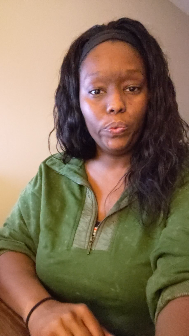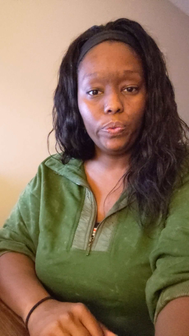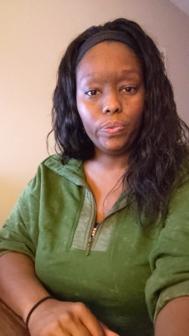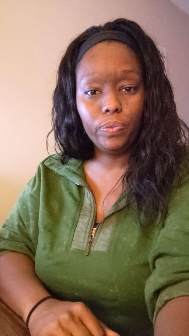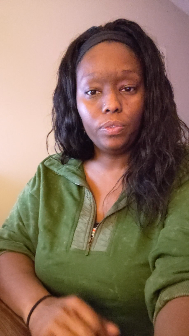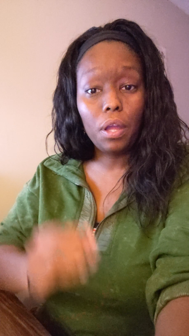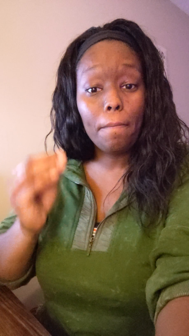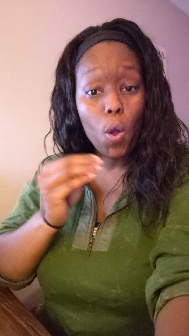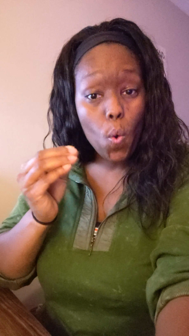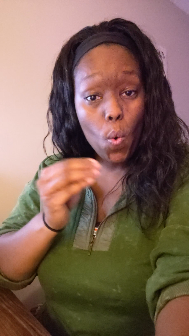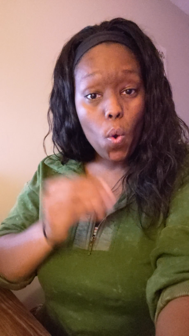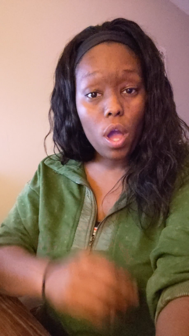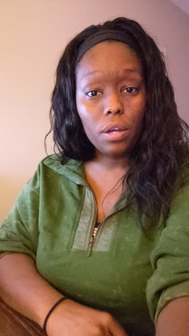more